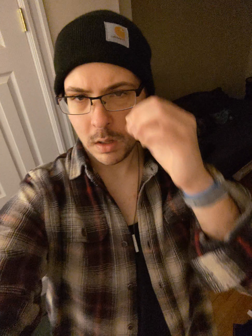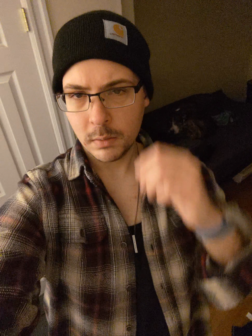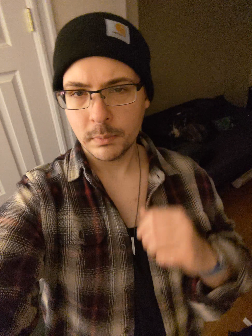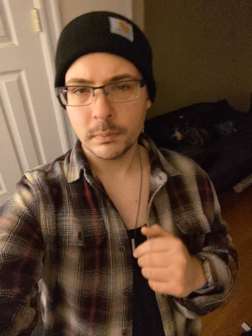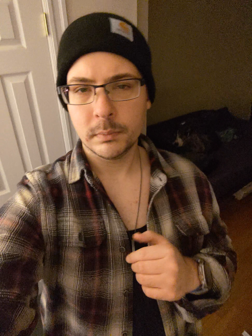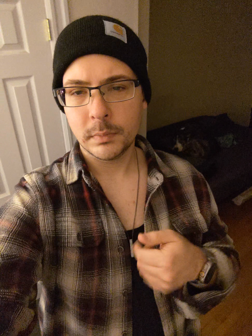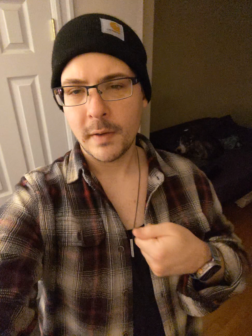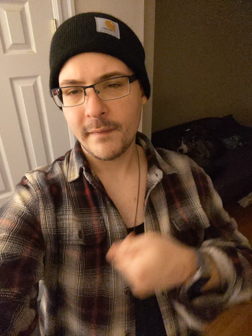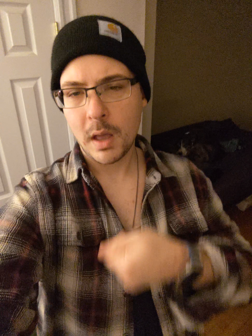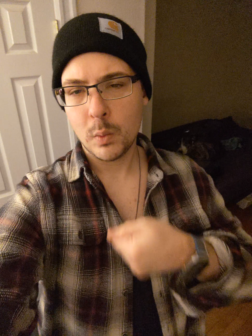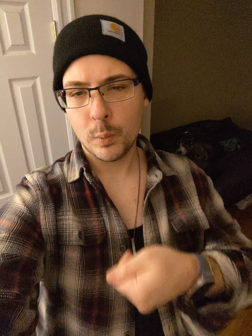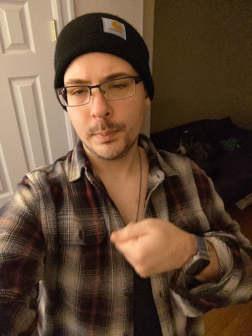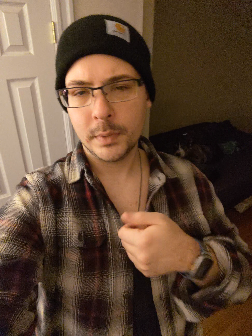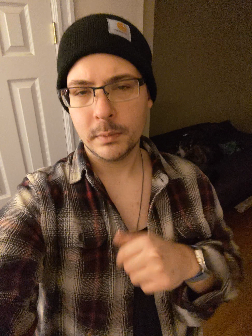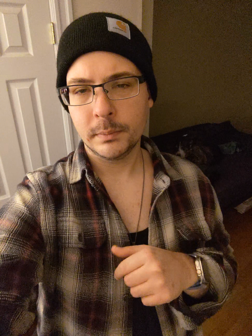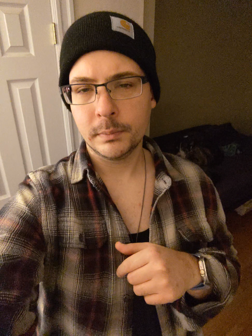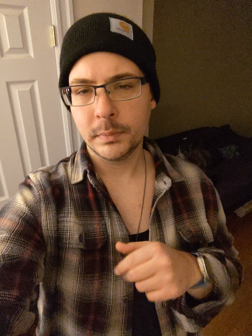vacuum